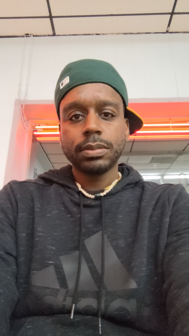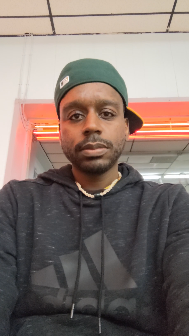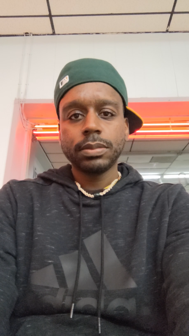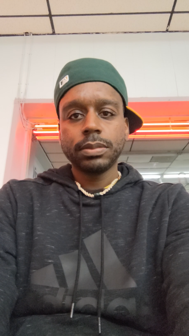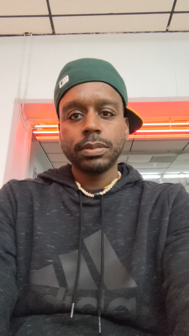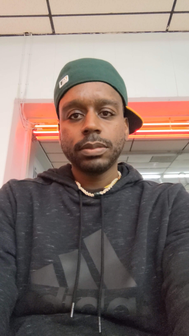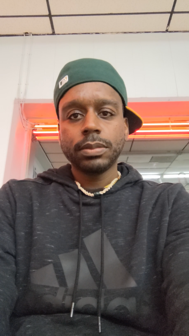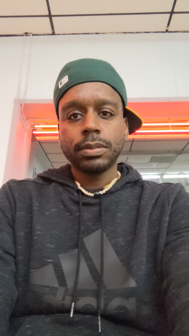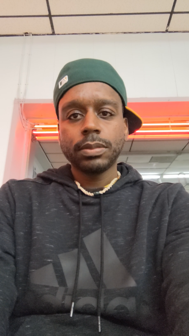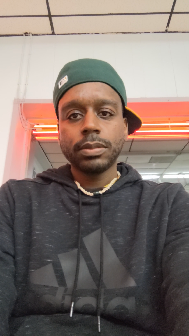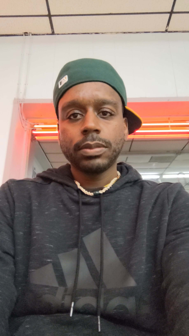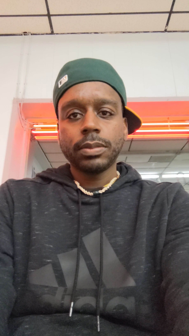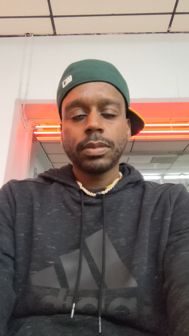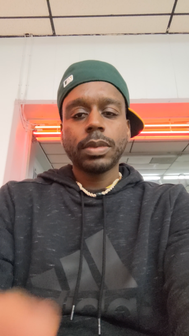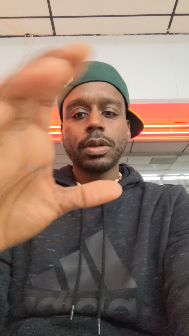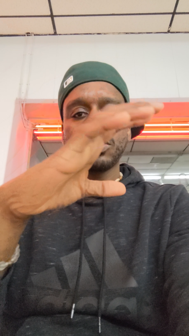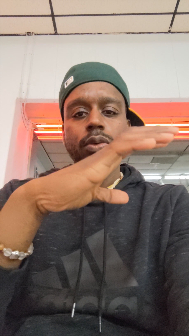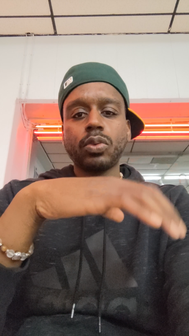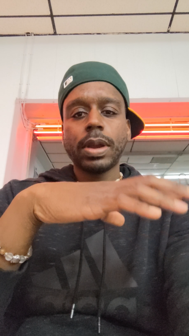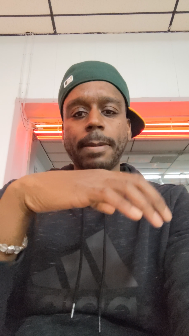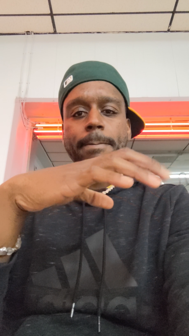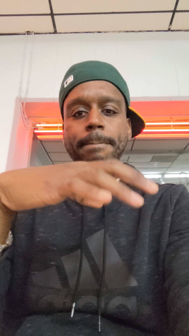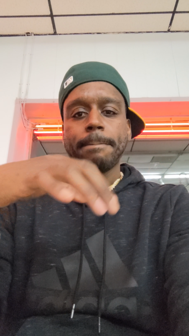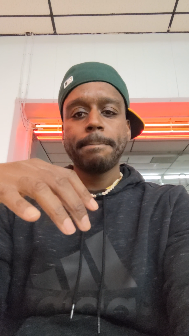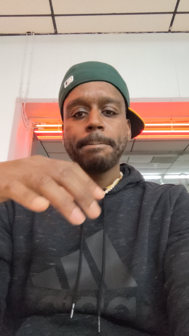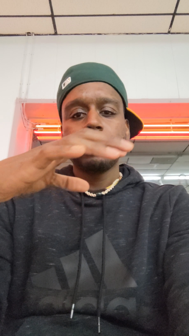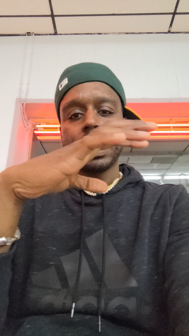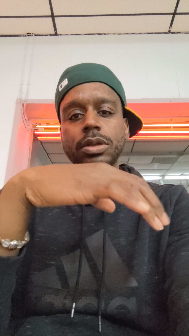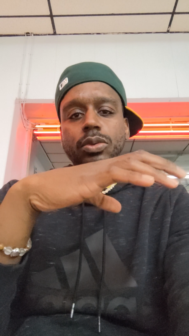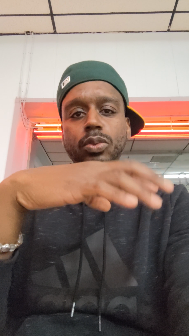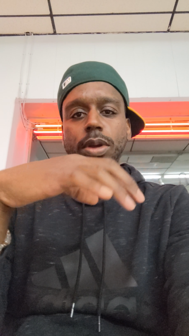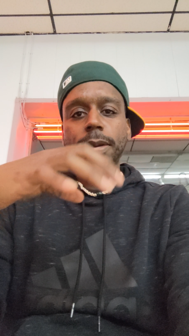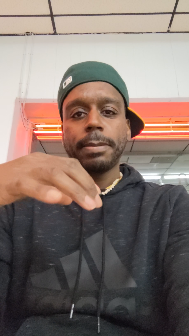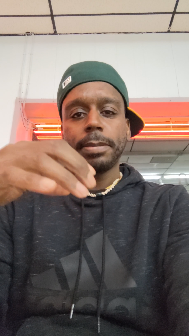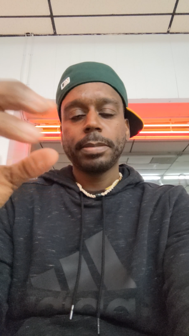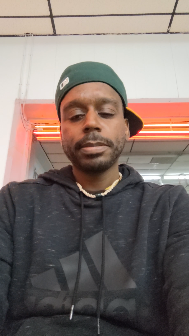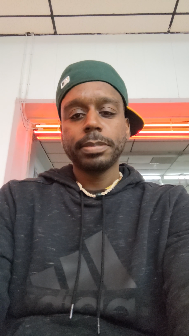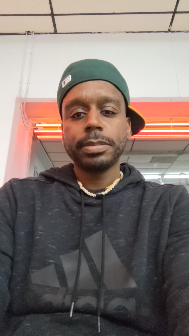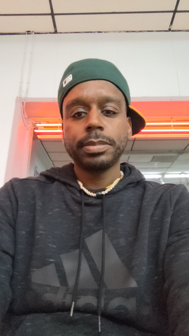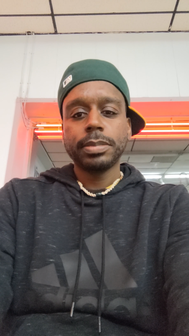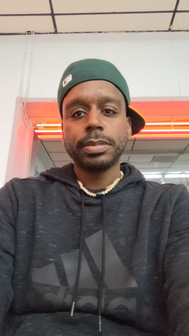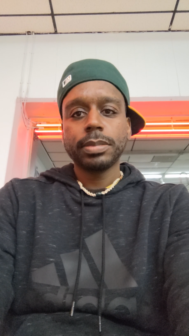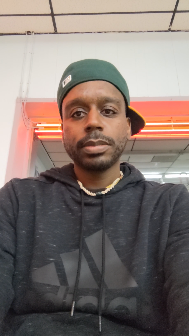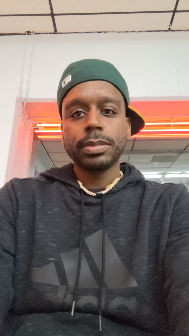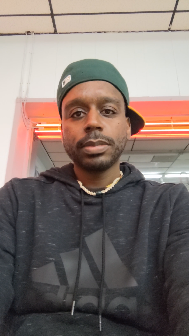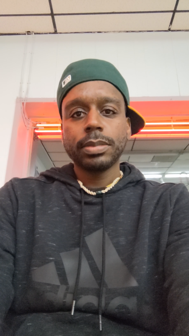grapes